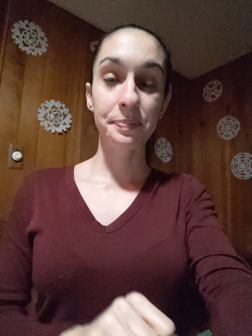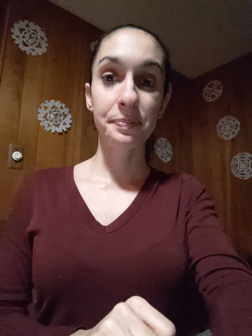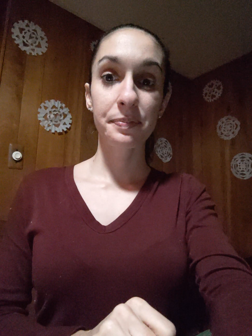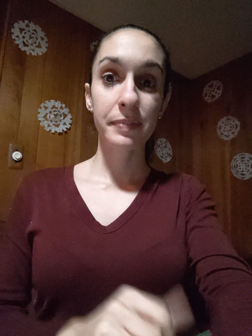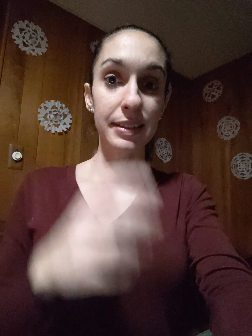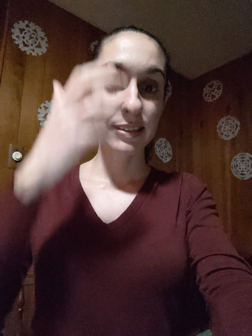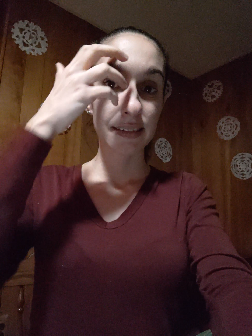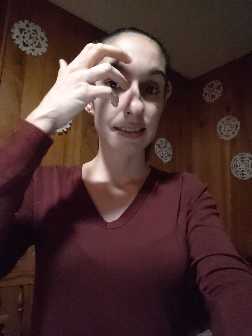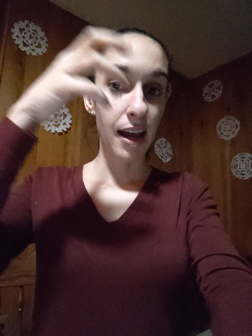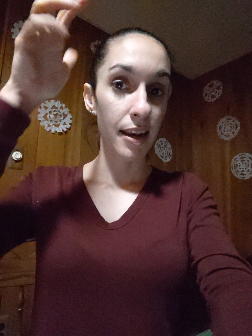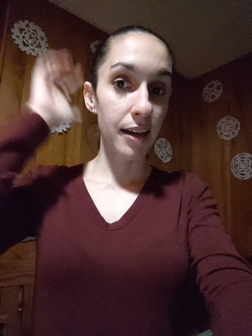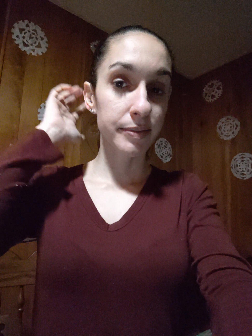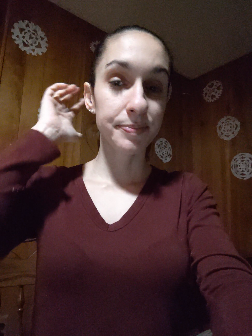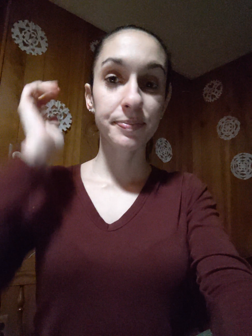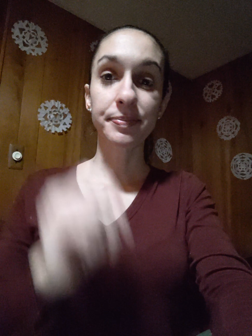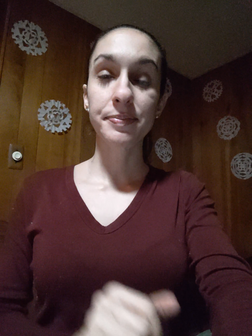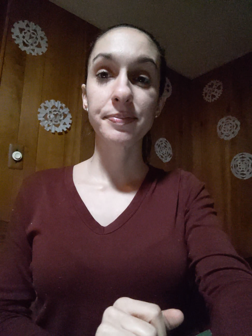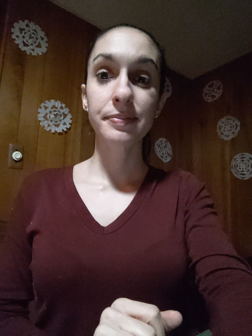lion